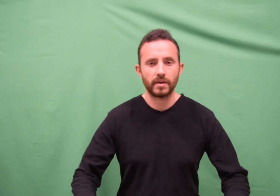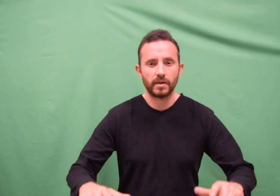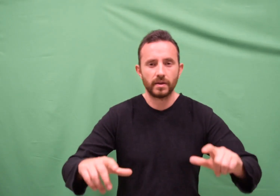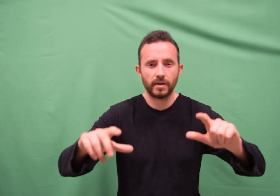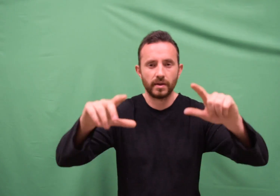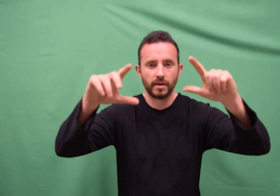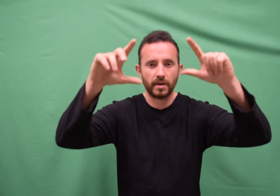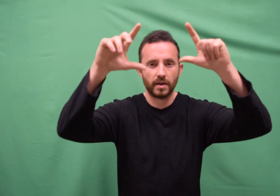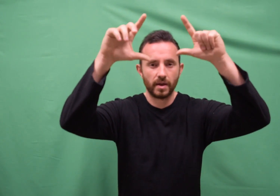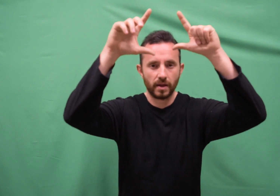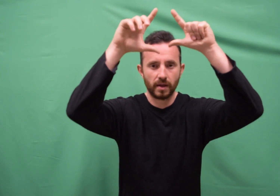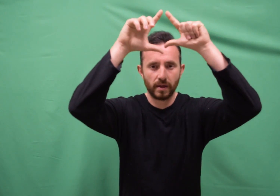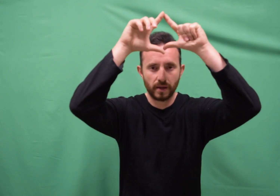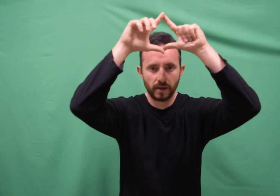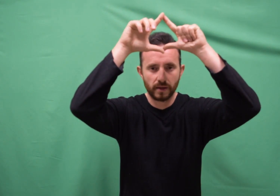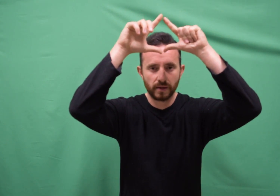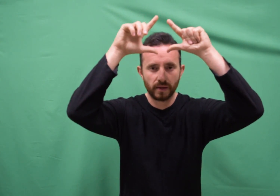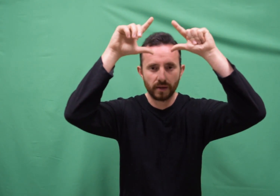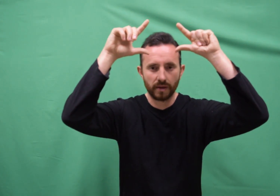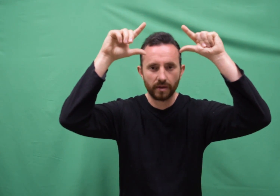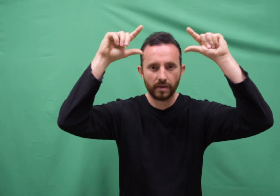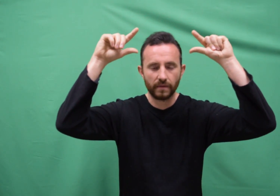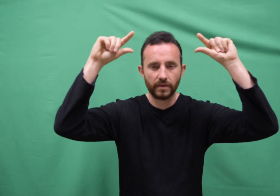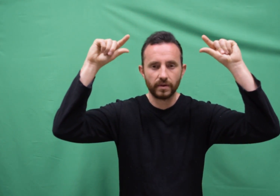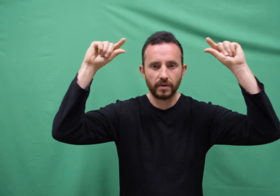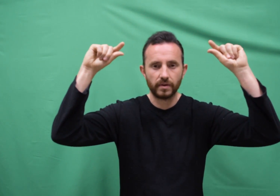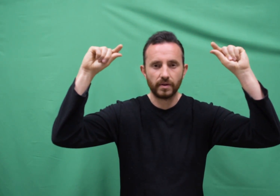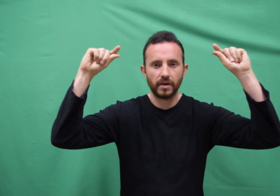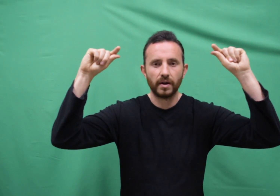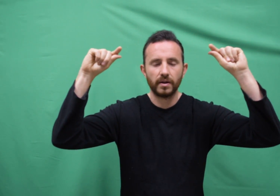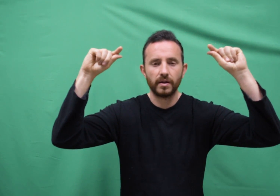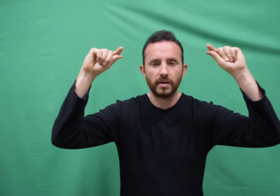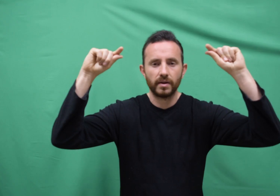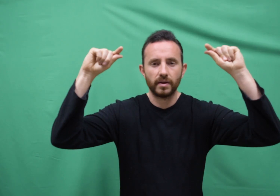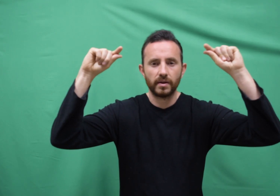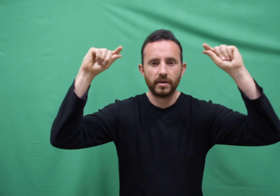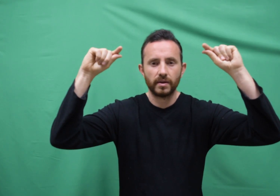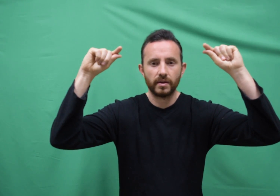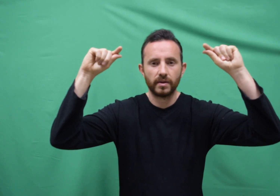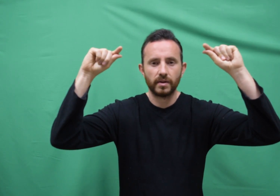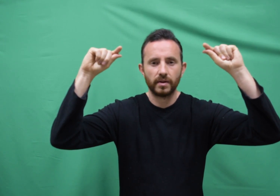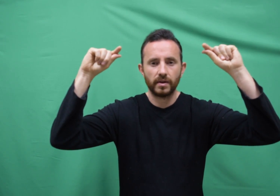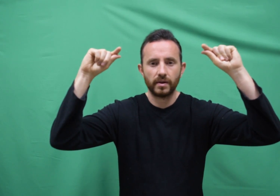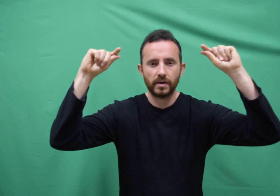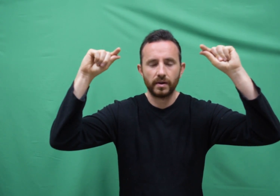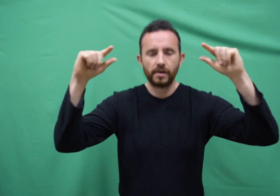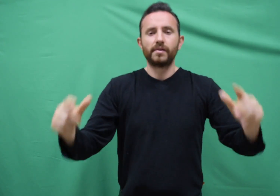enfermero